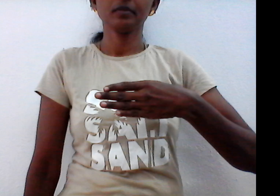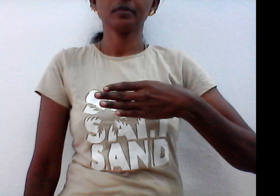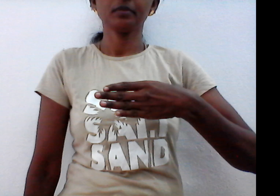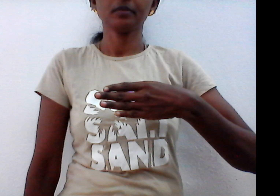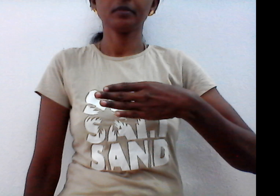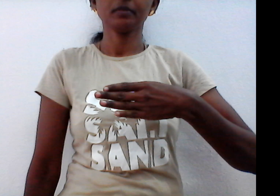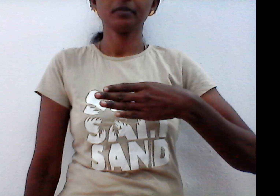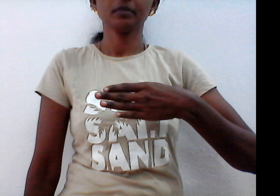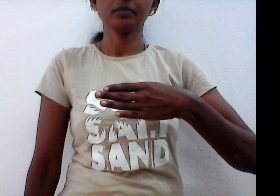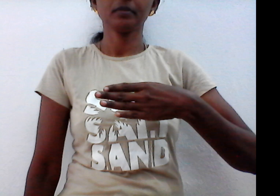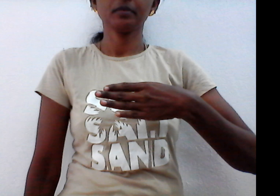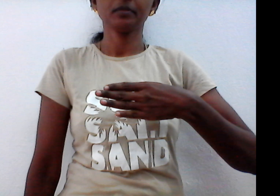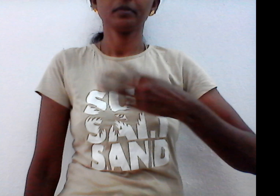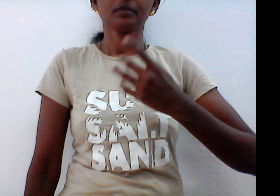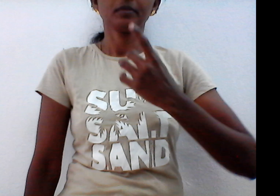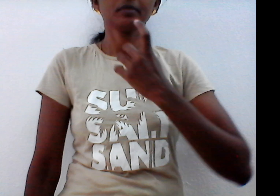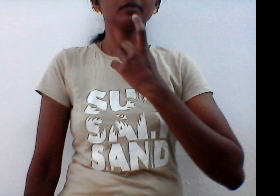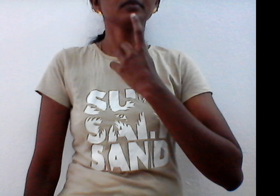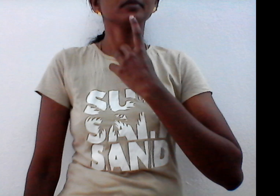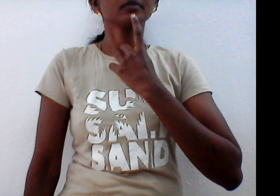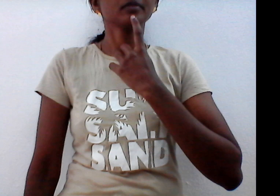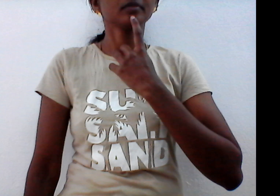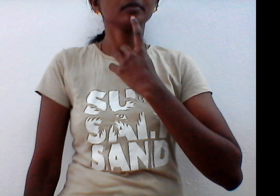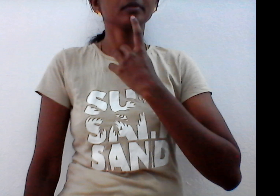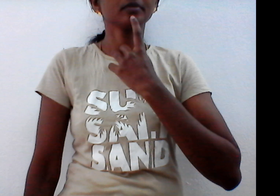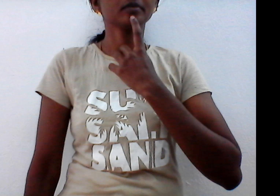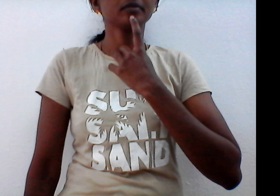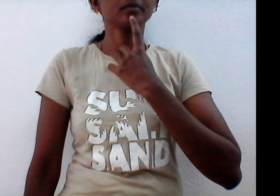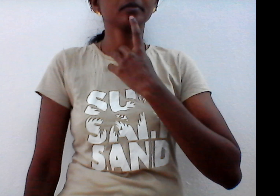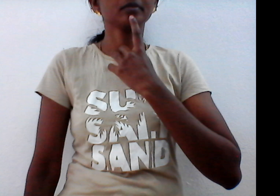അം